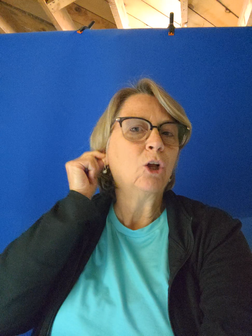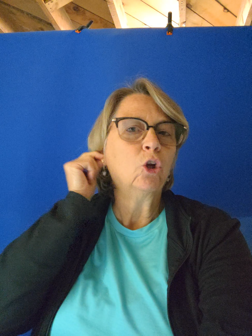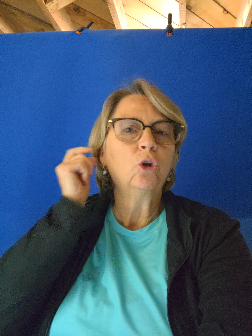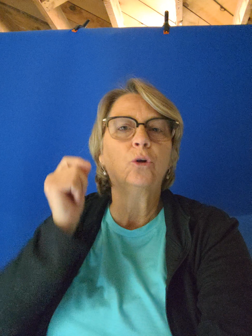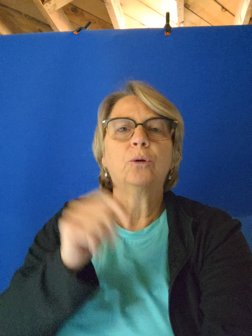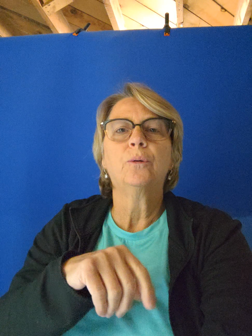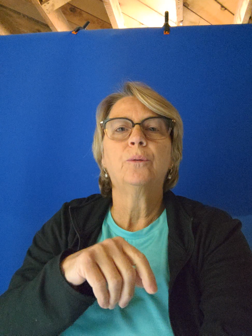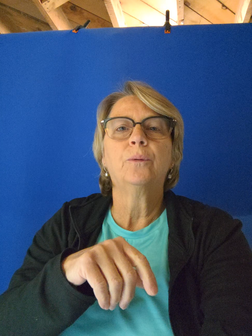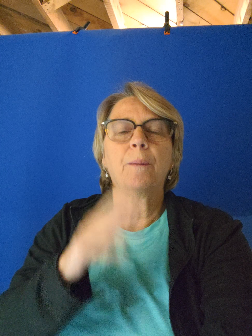ear